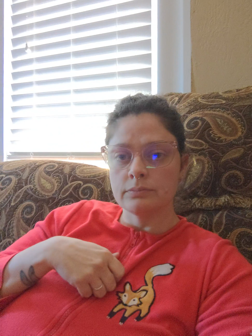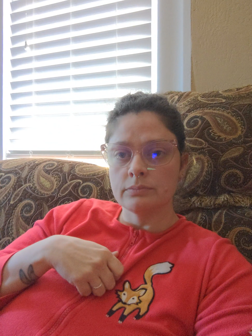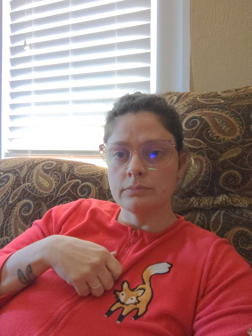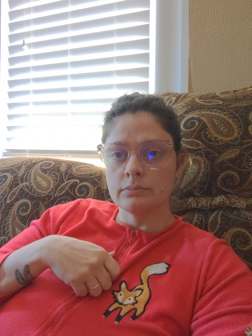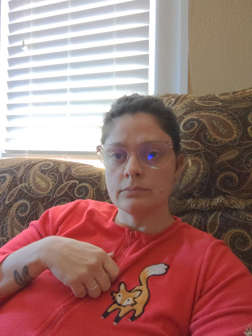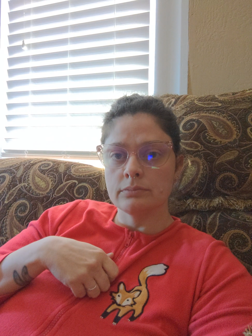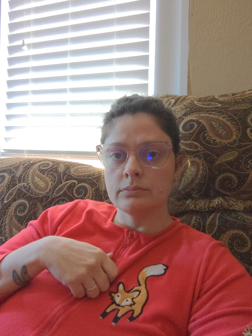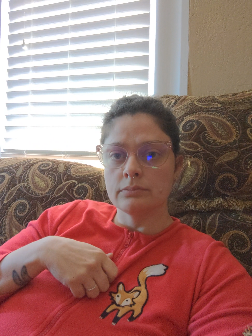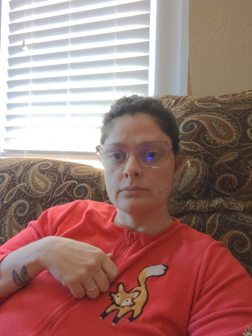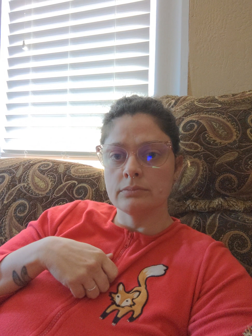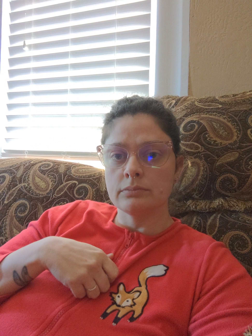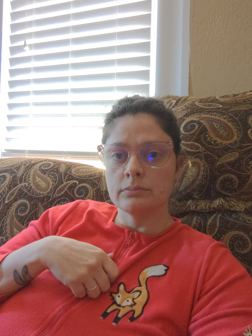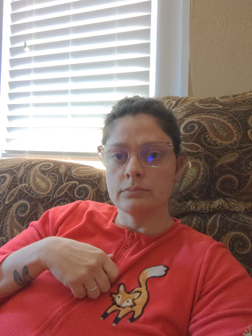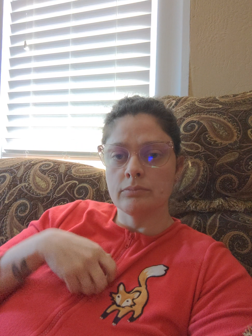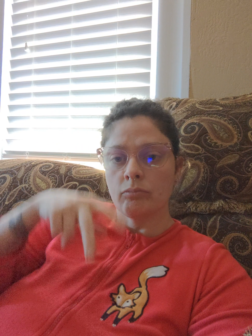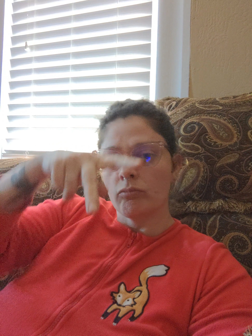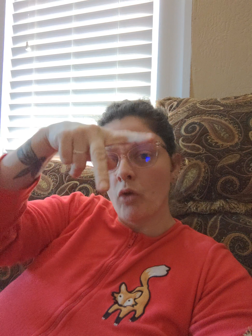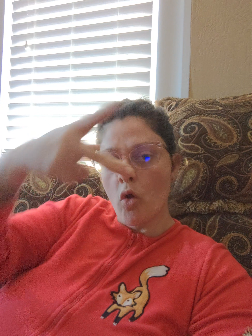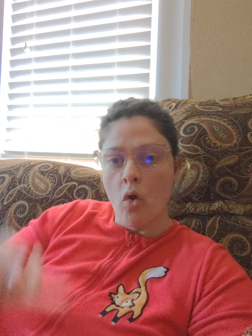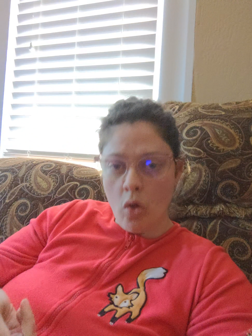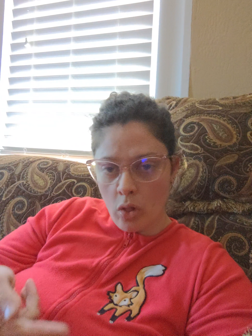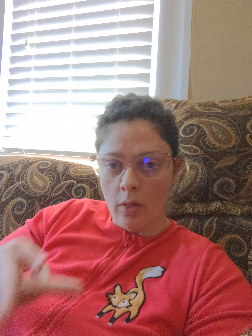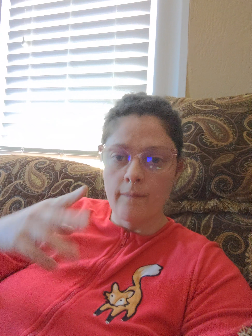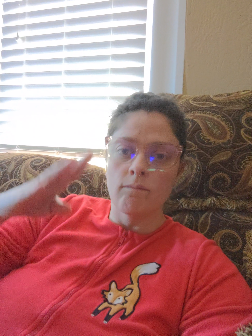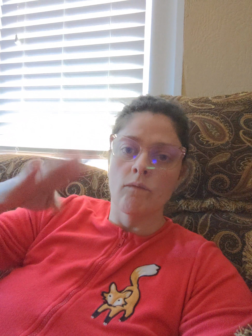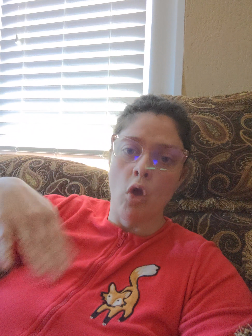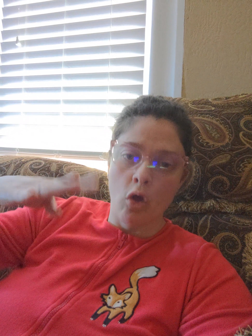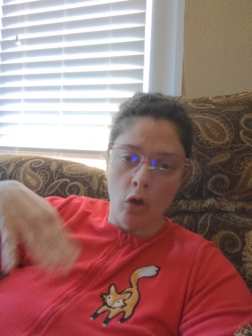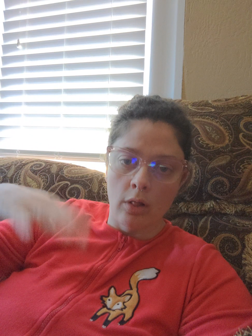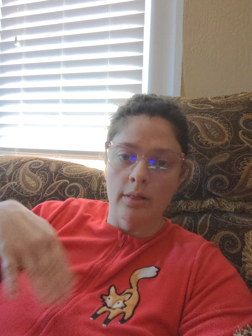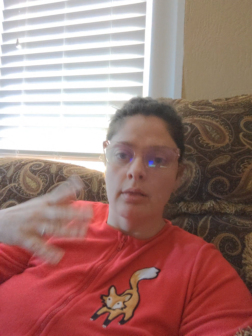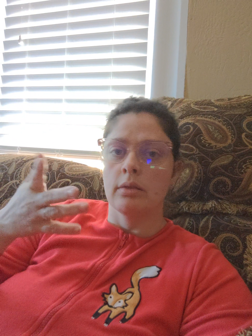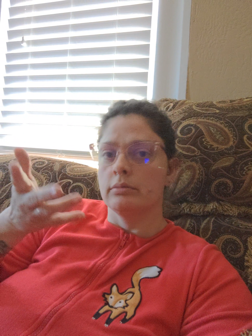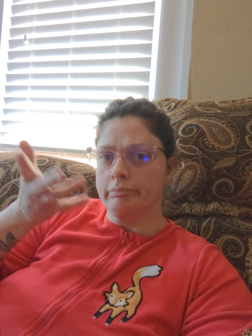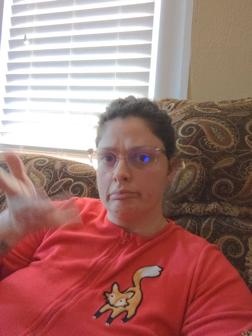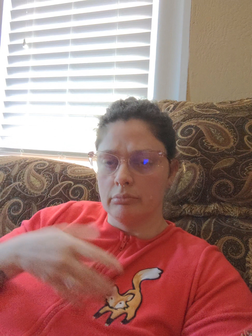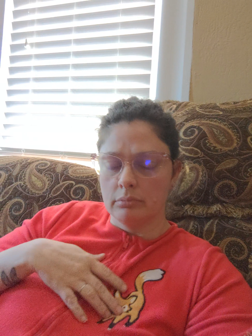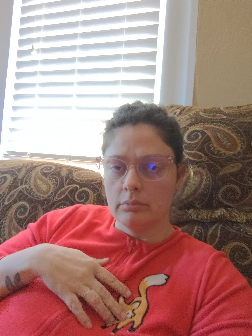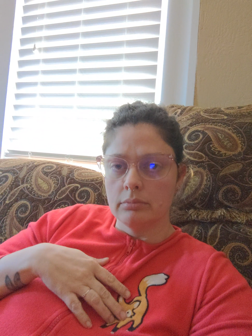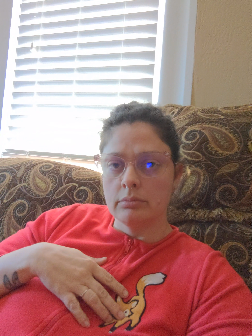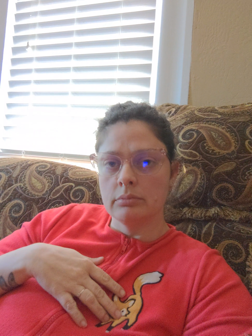fall